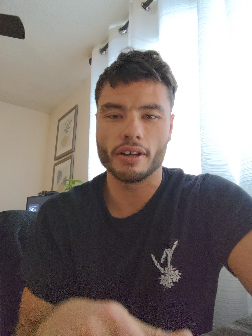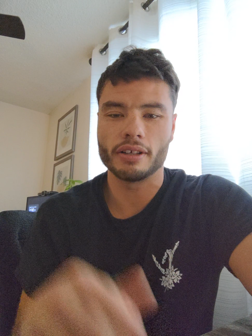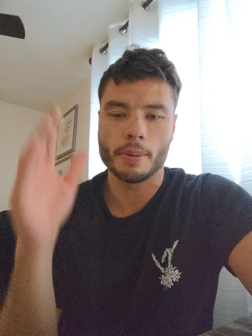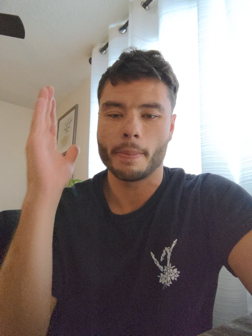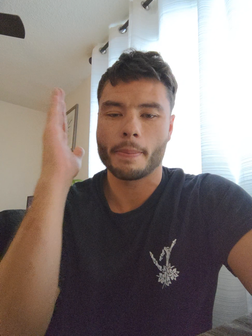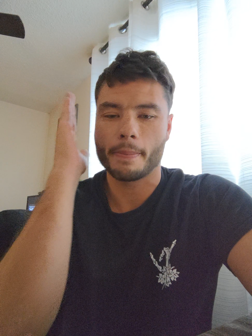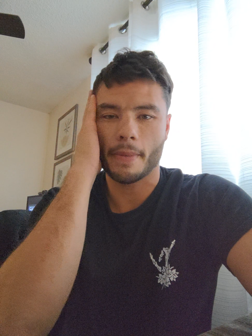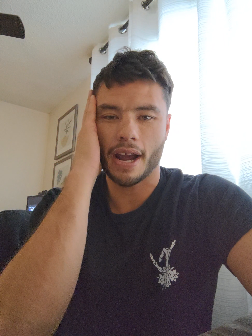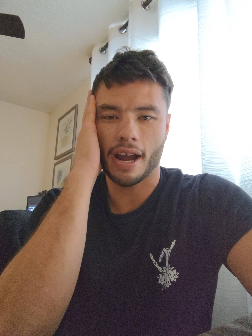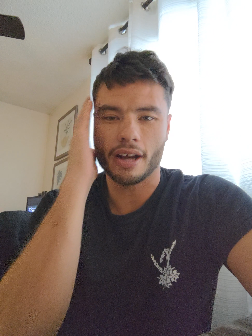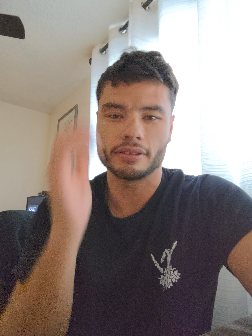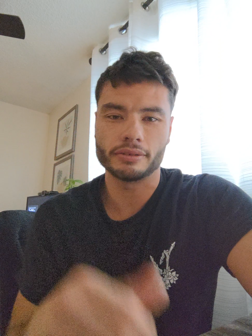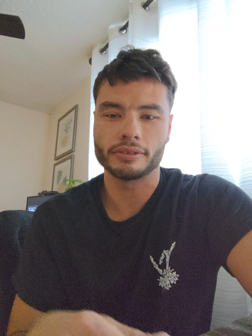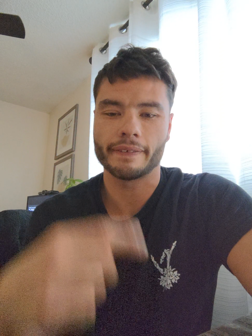bed